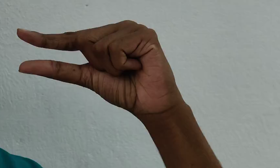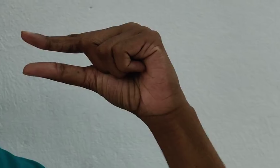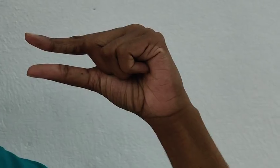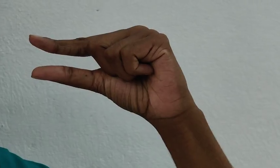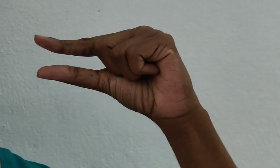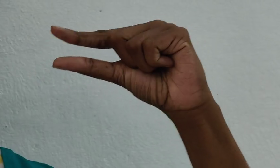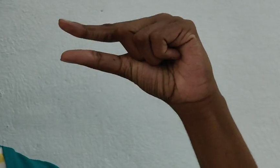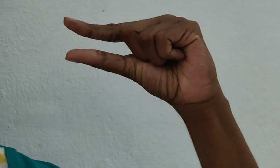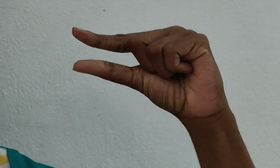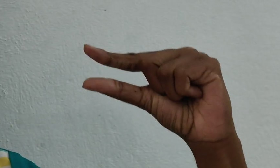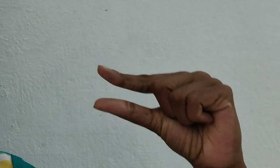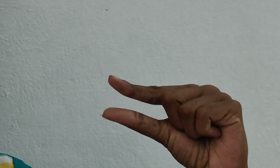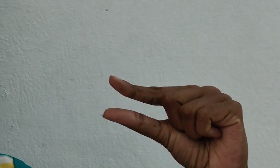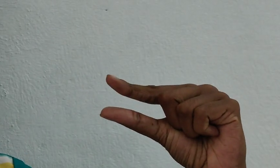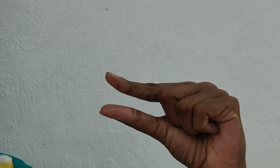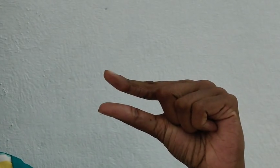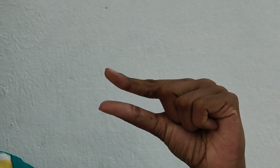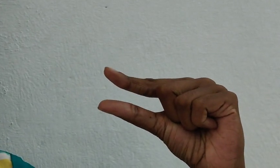ഊ